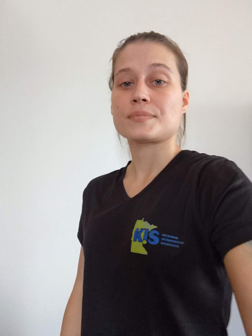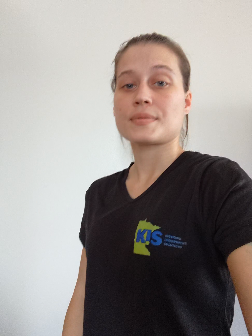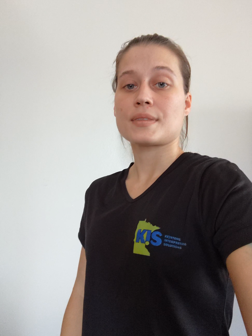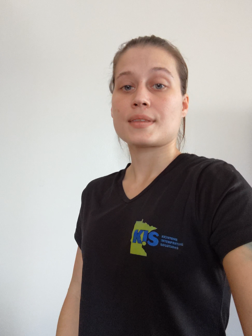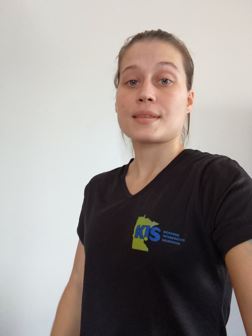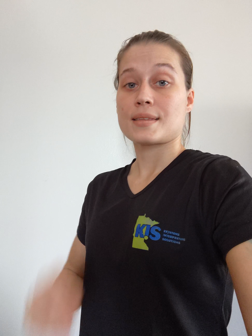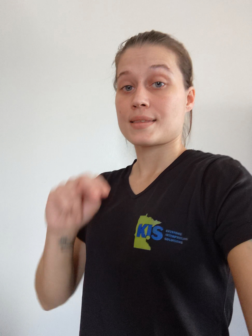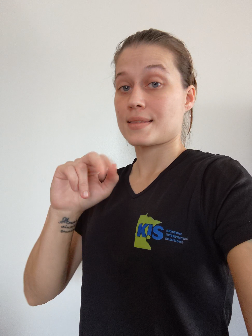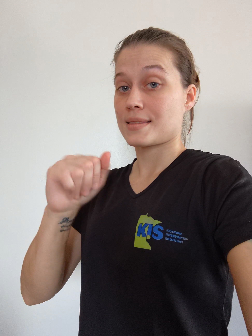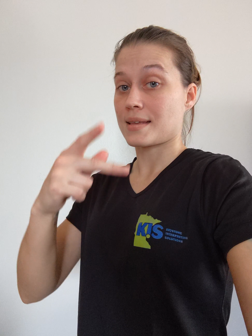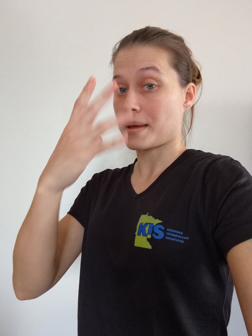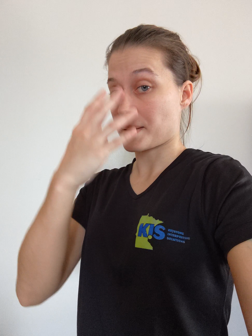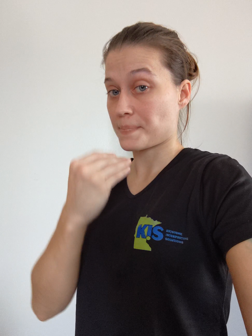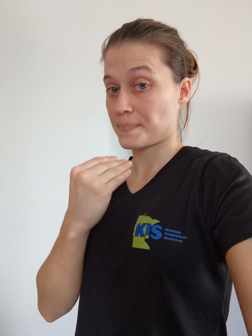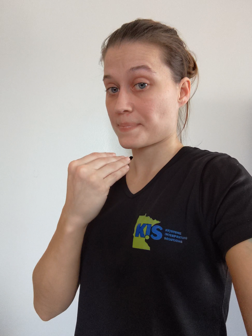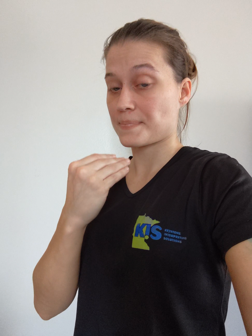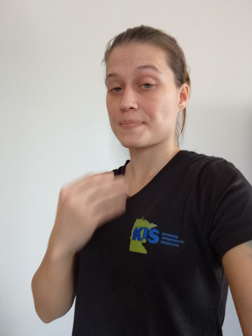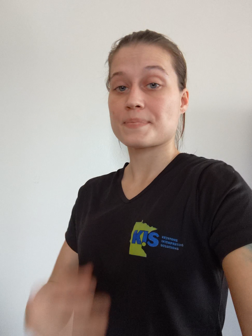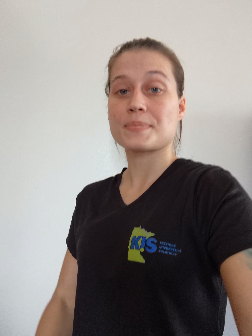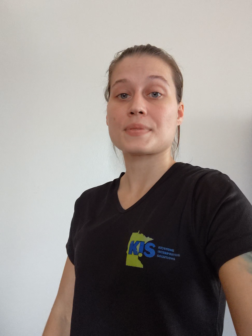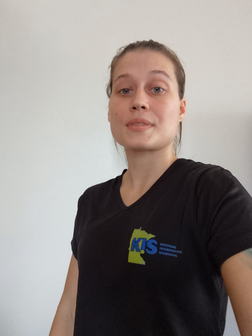nap